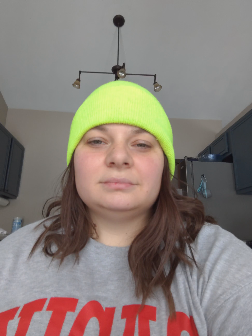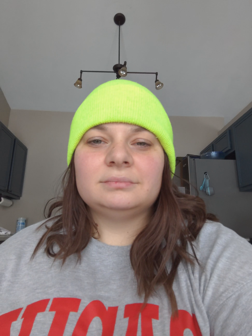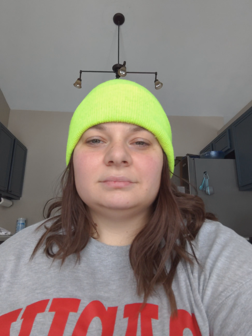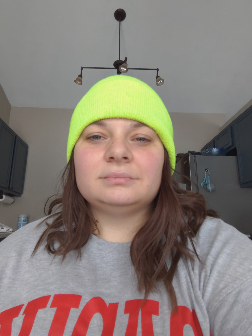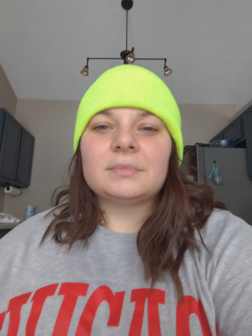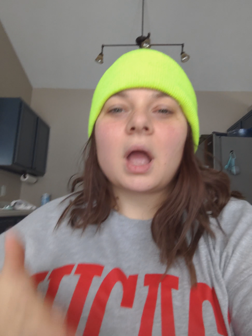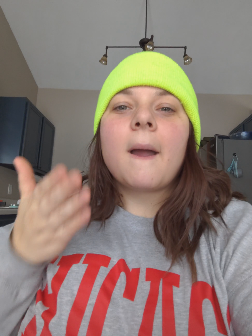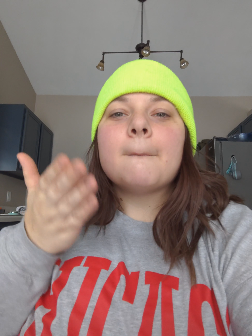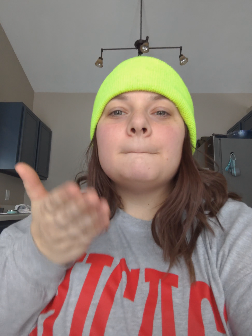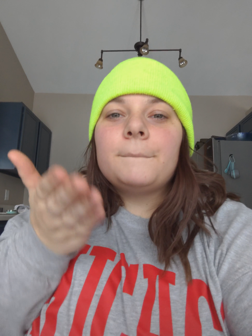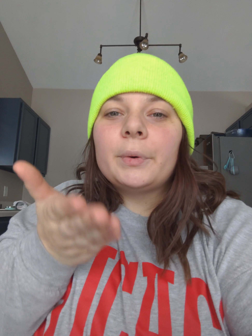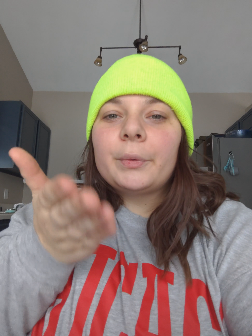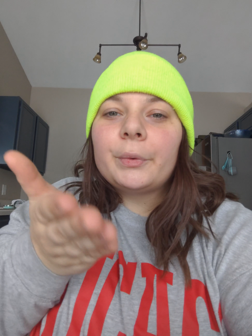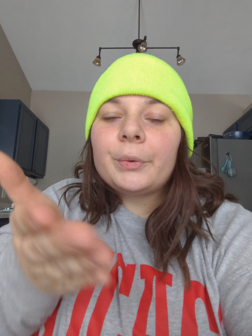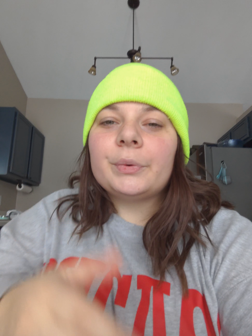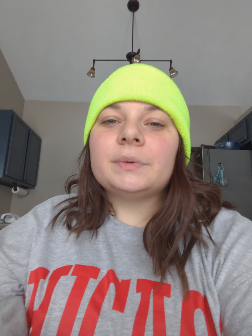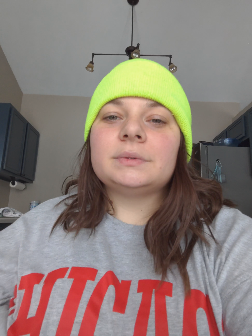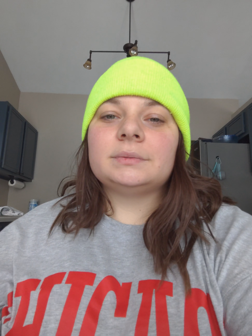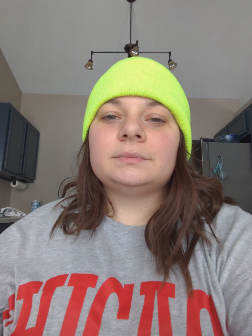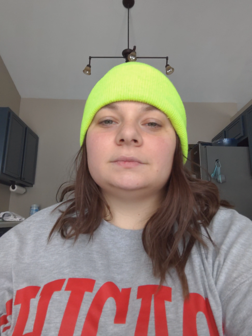boat